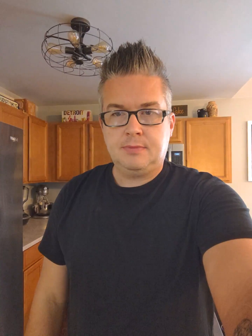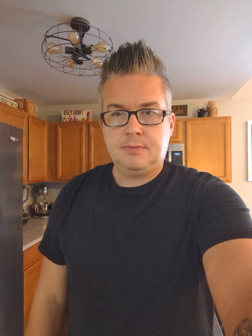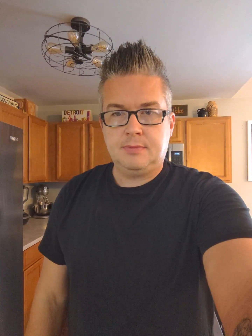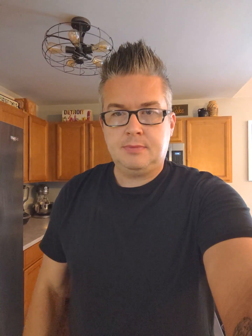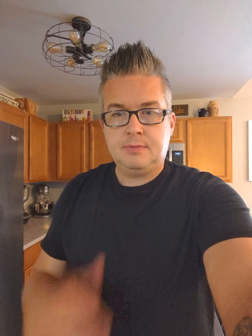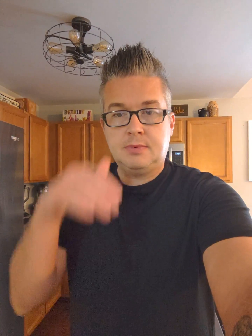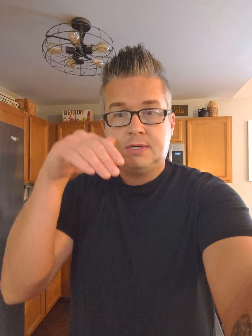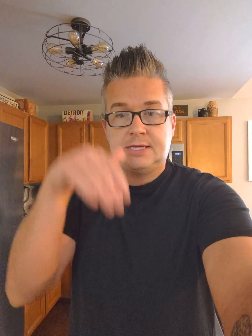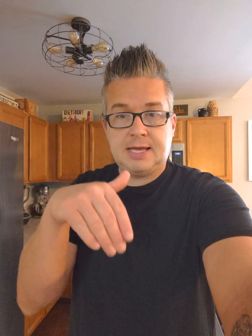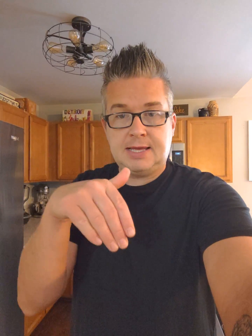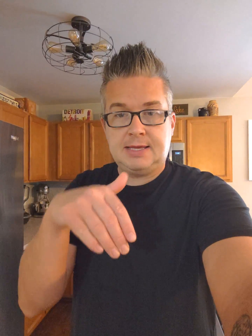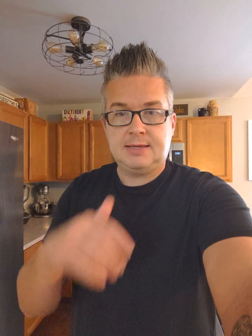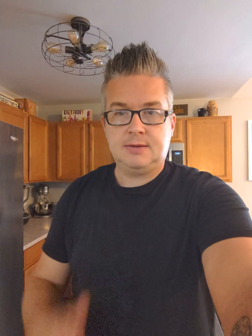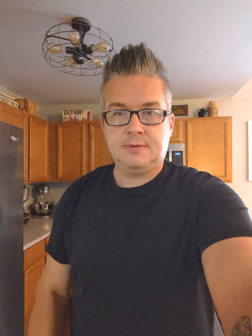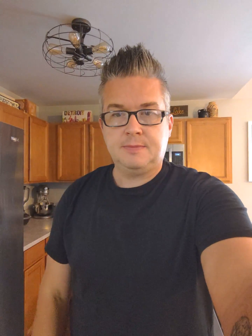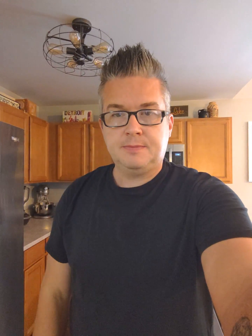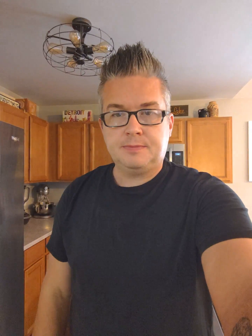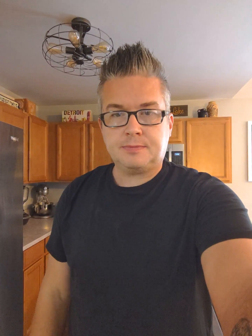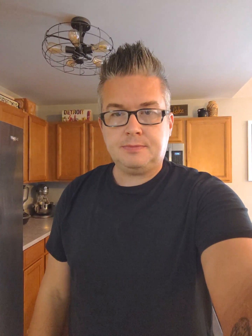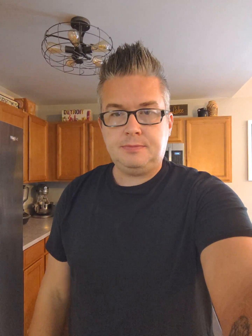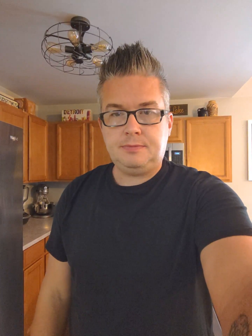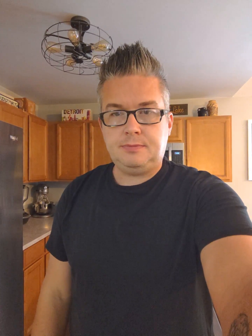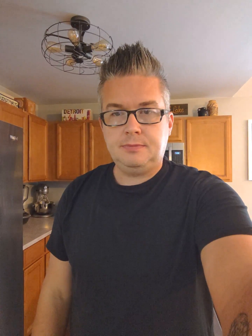night night